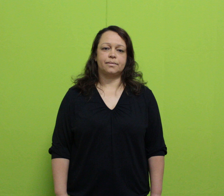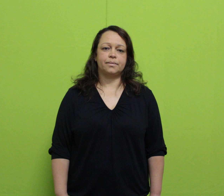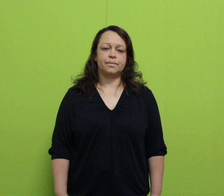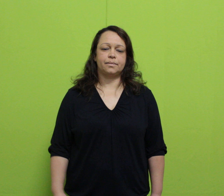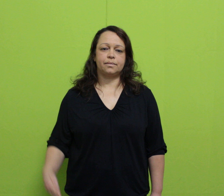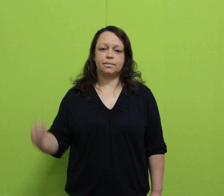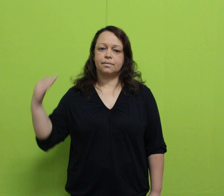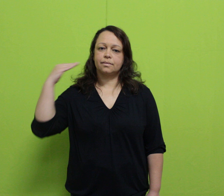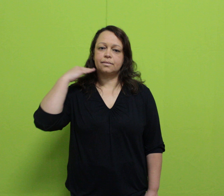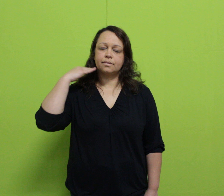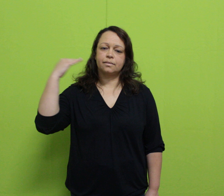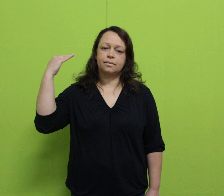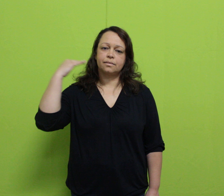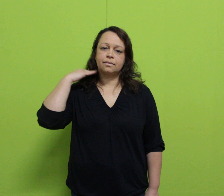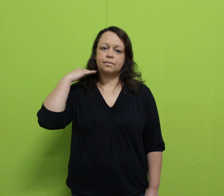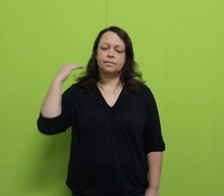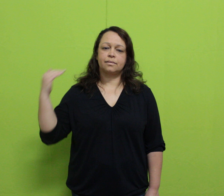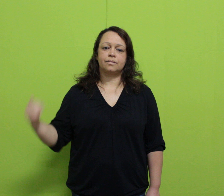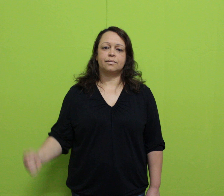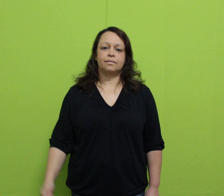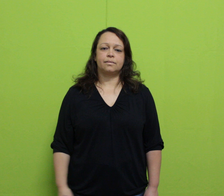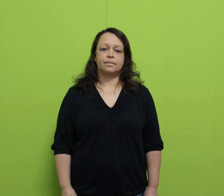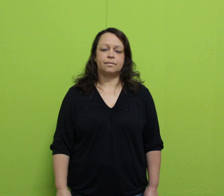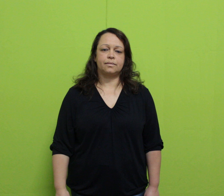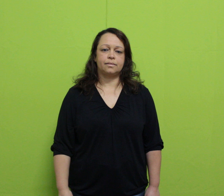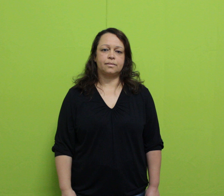banco